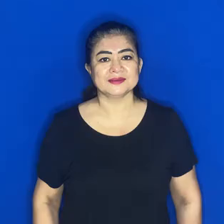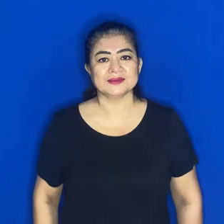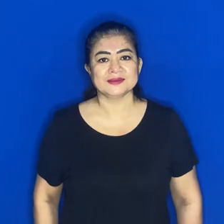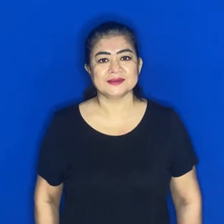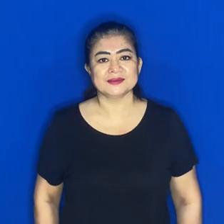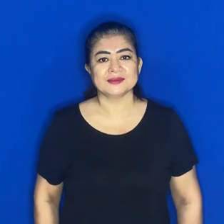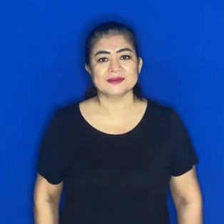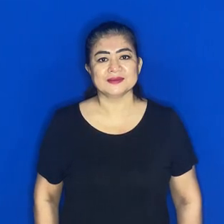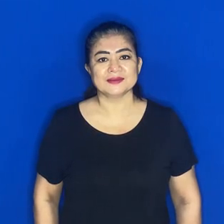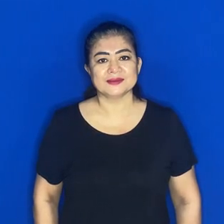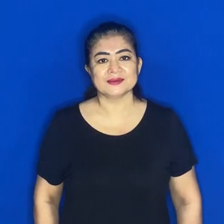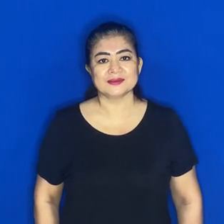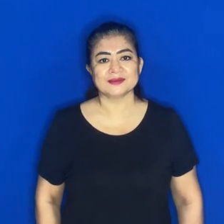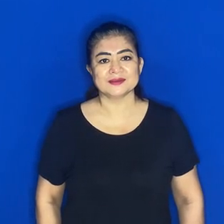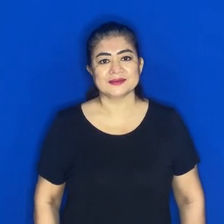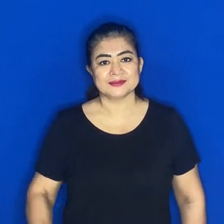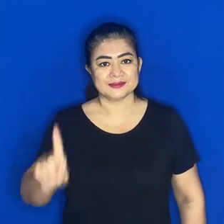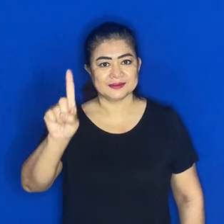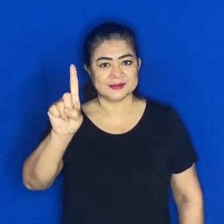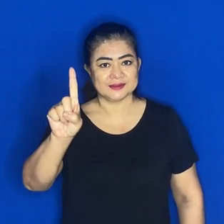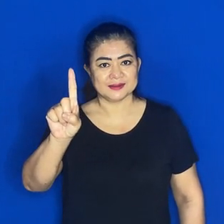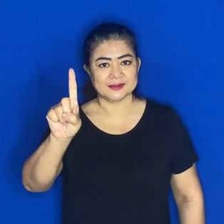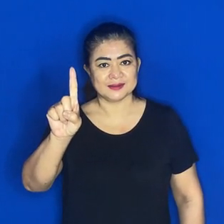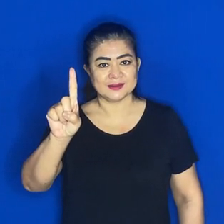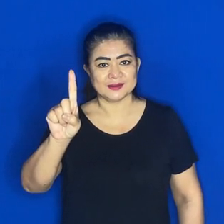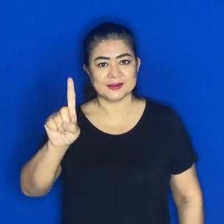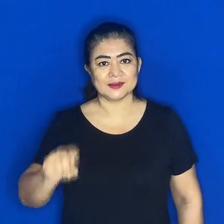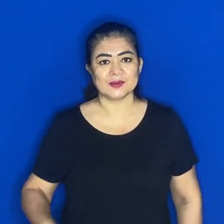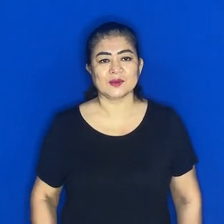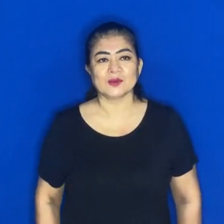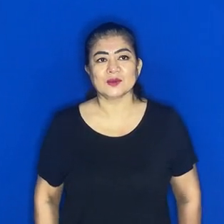one